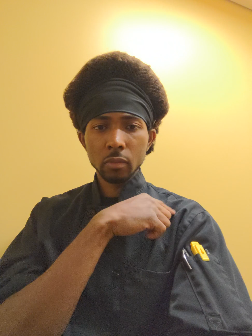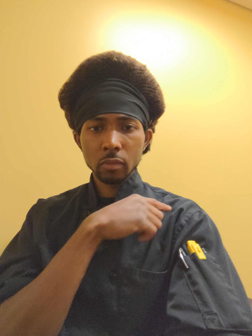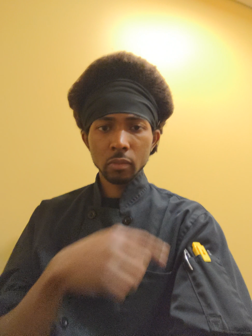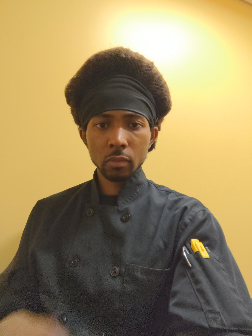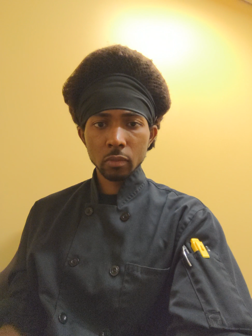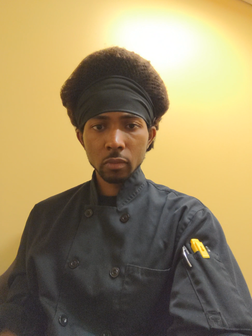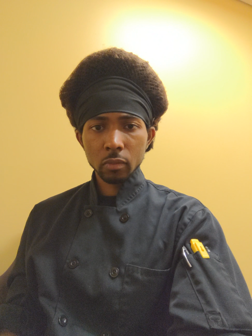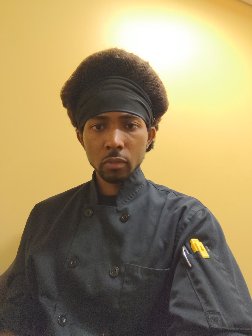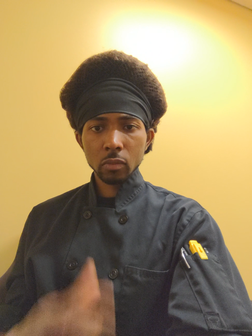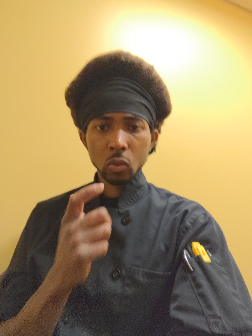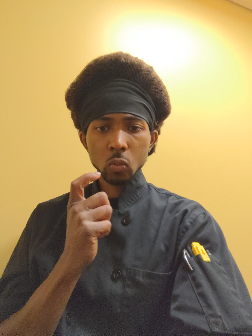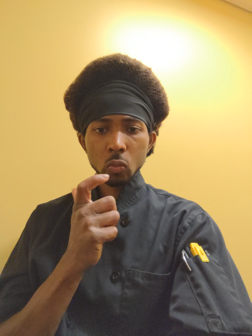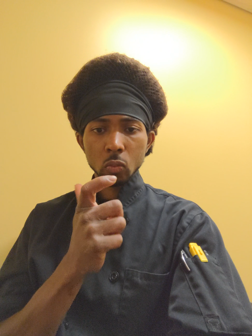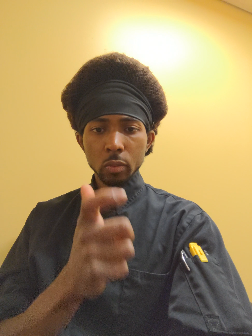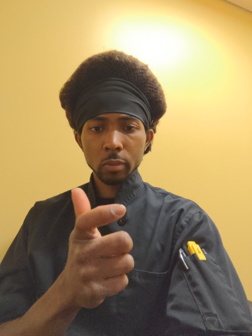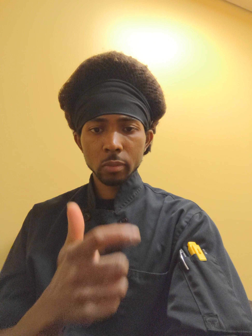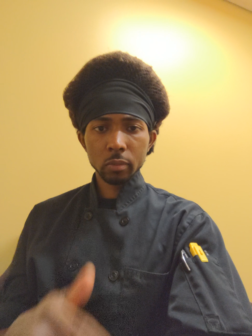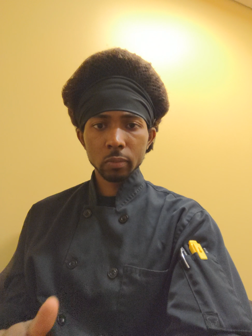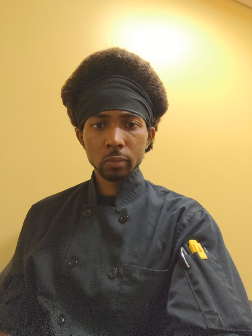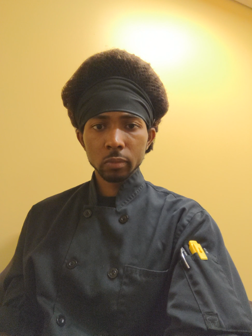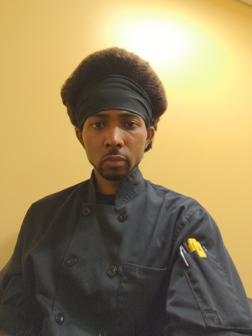run